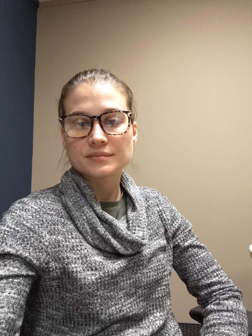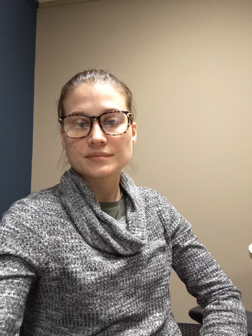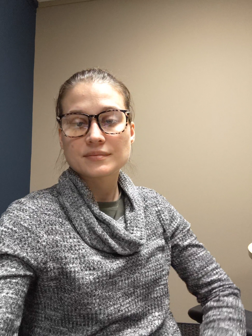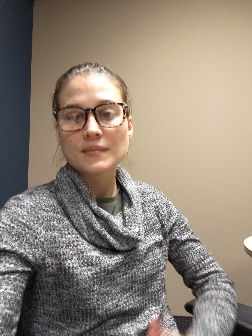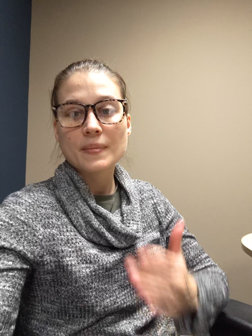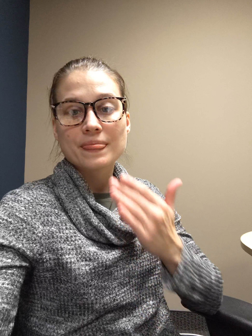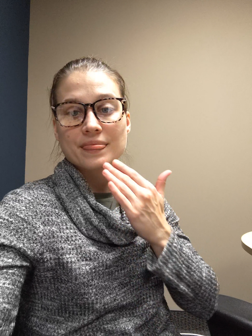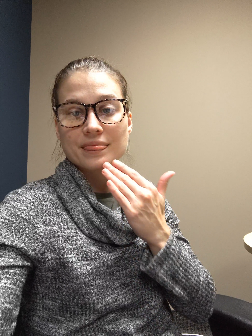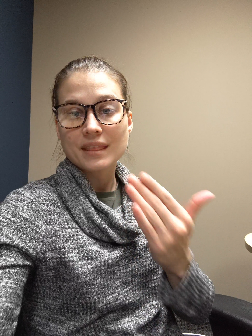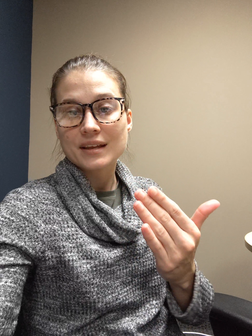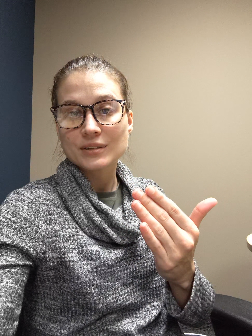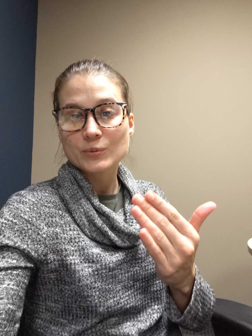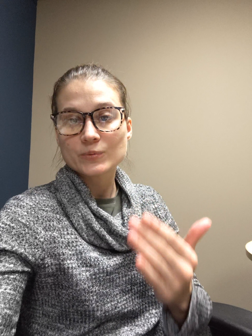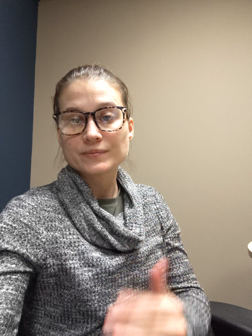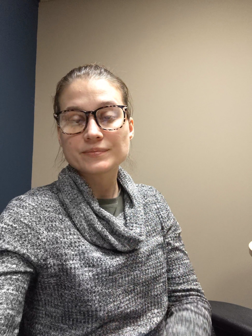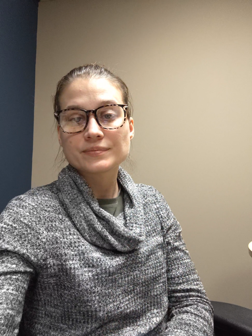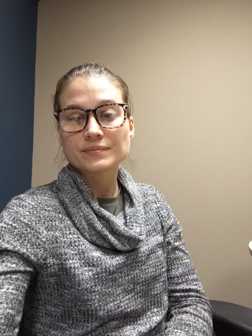thank you